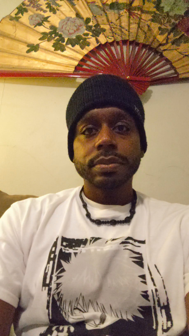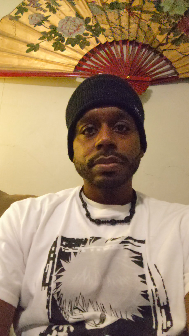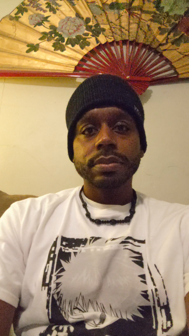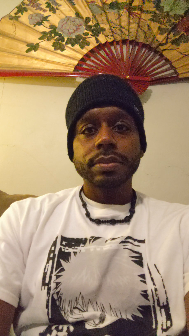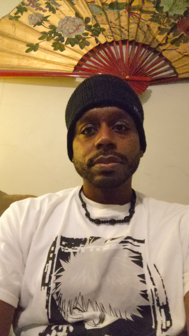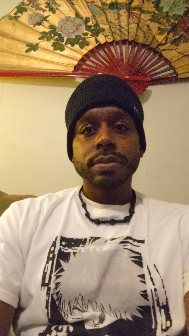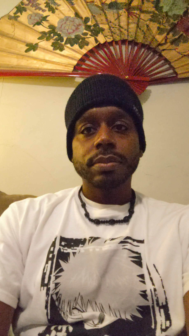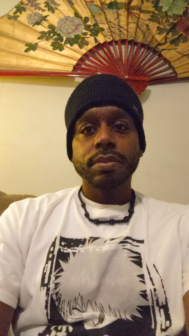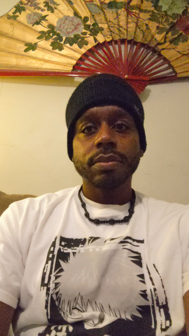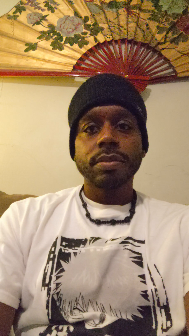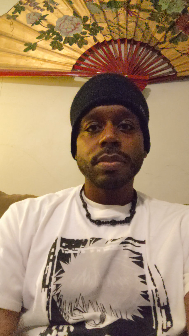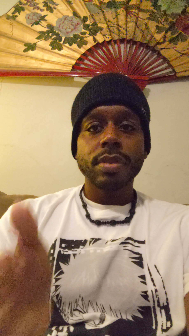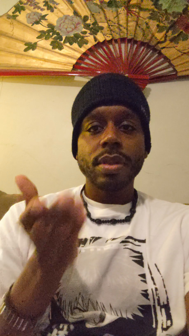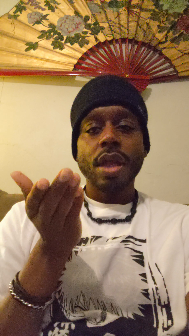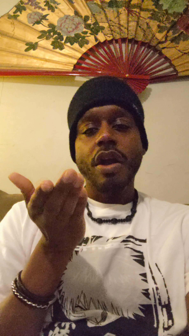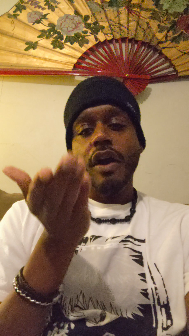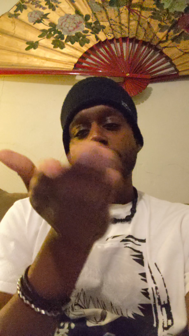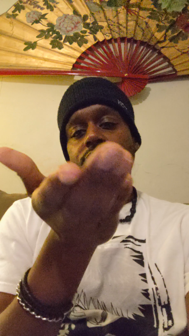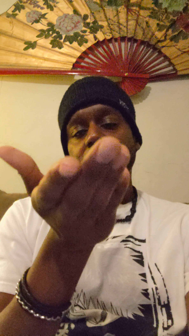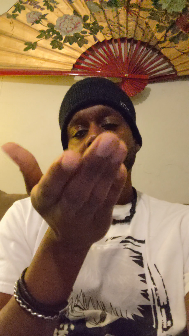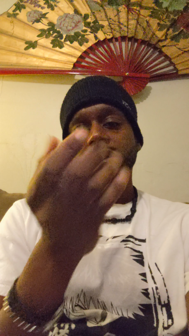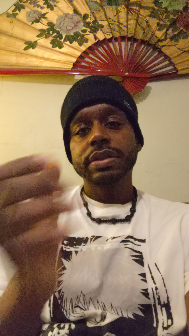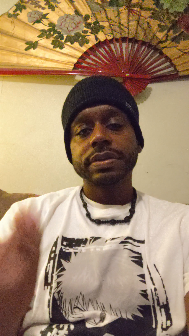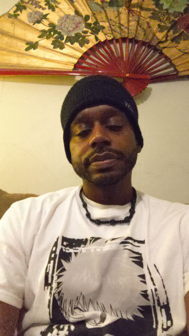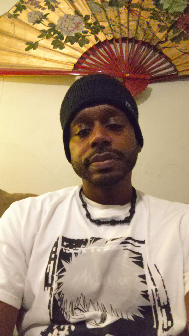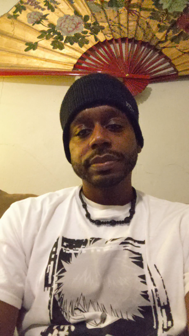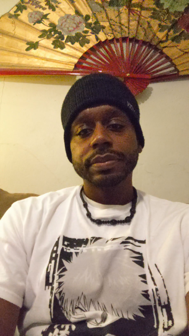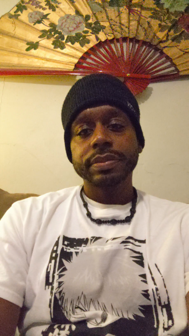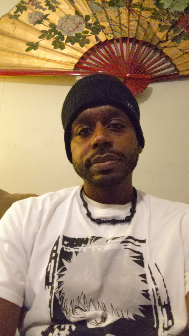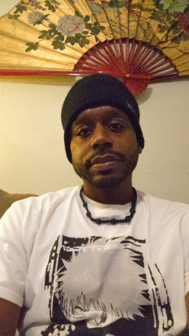oven